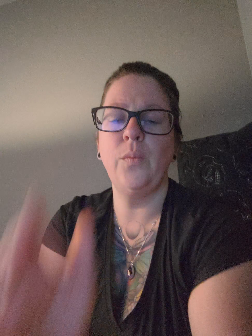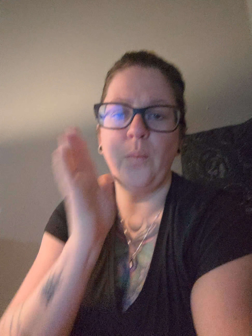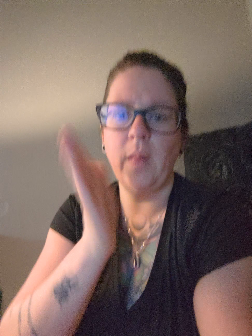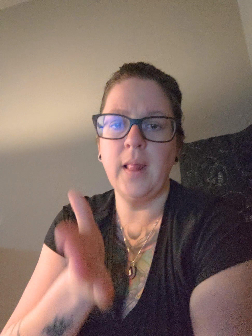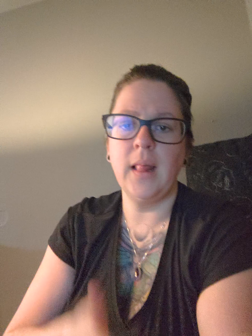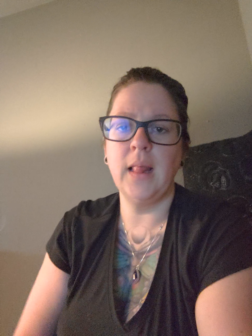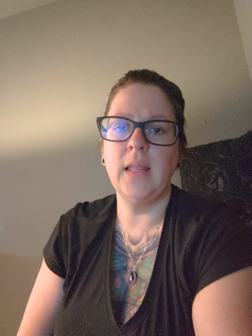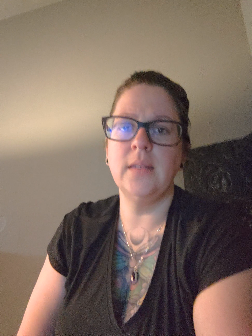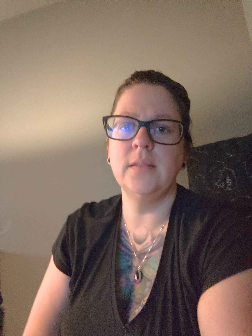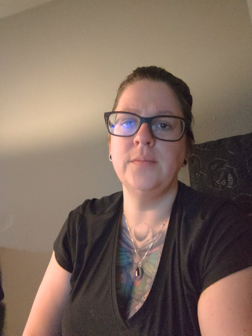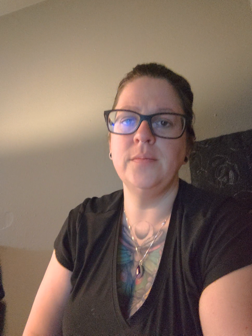will